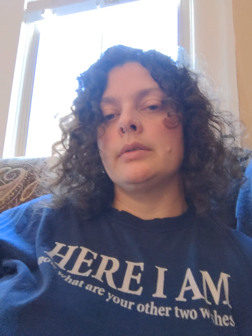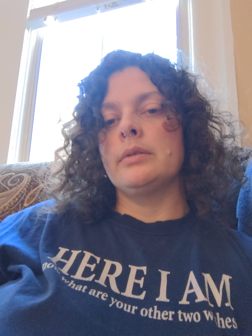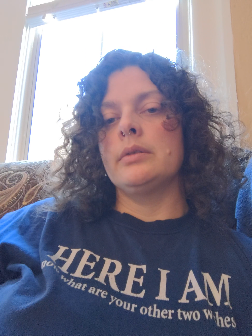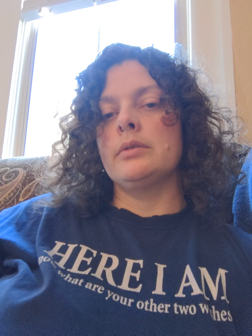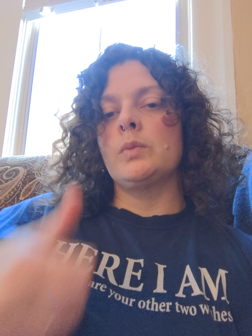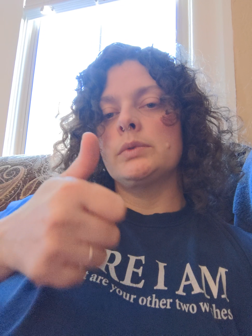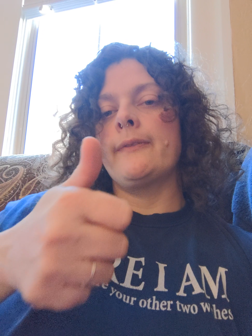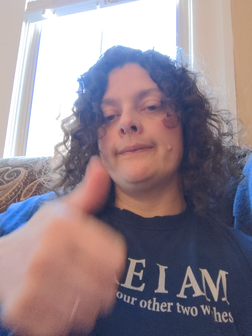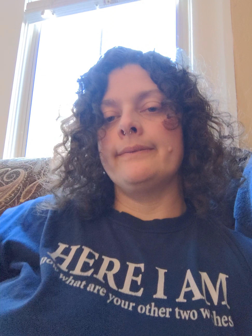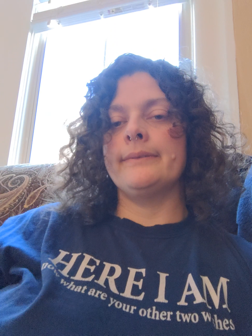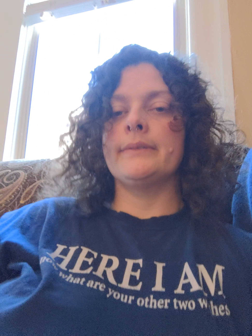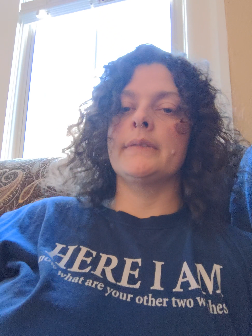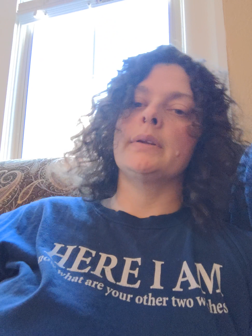yourself